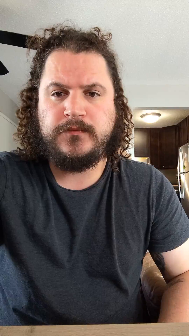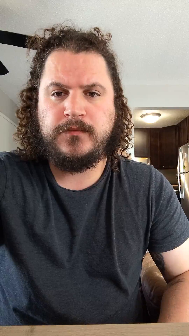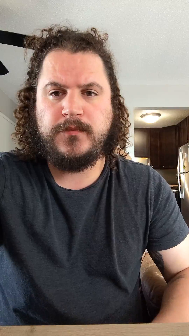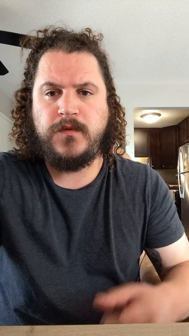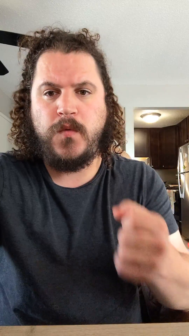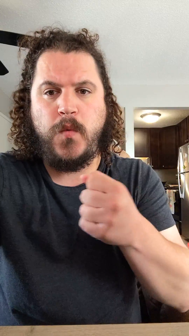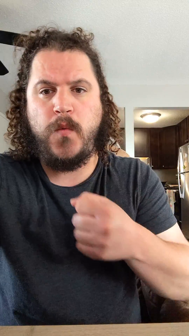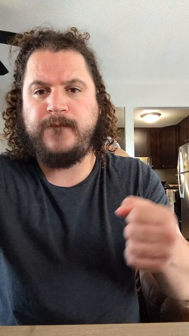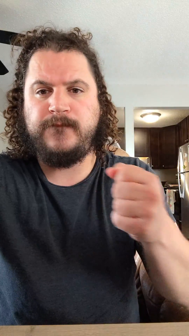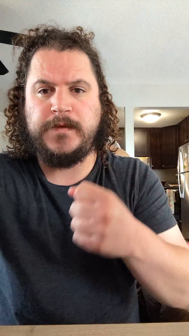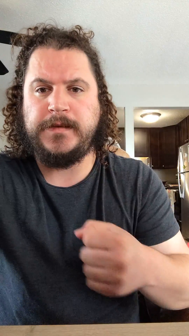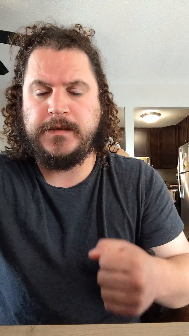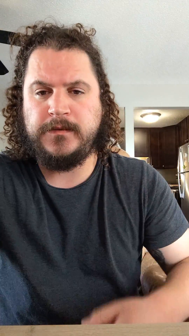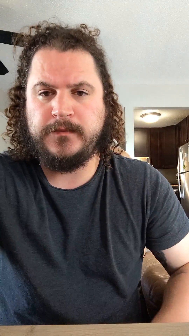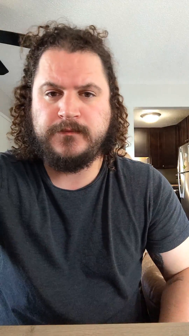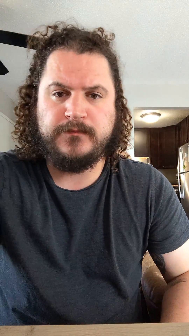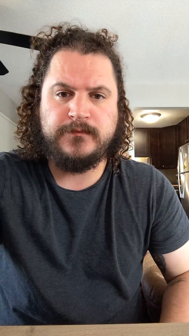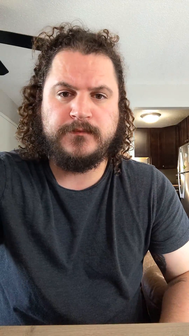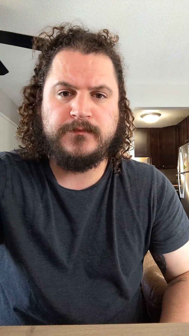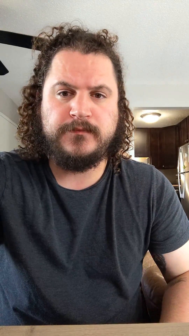coffee